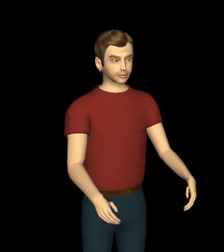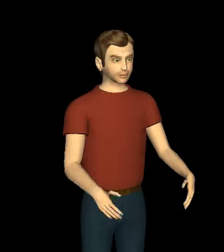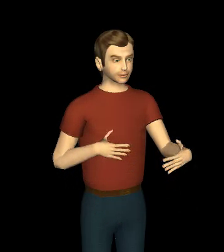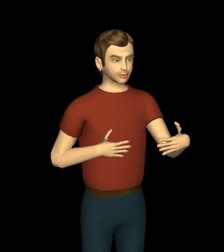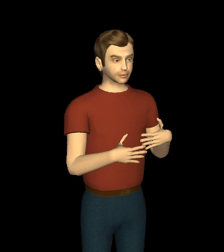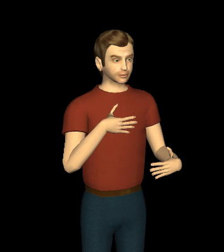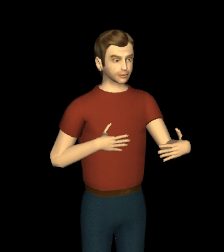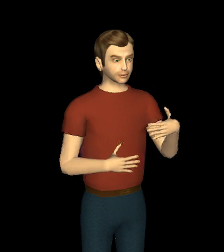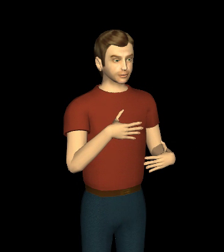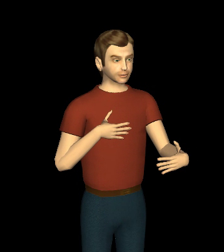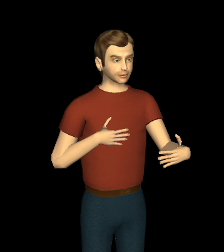متعب